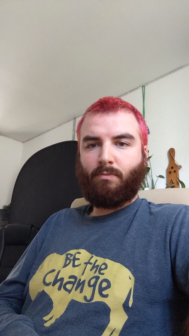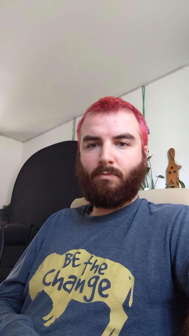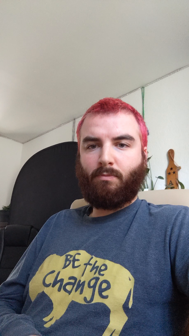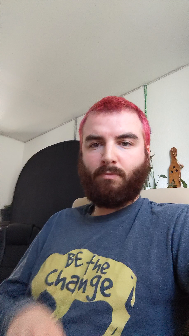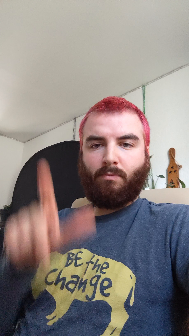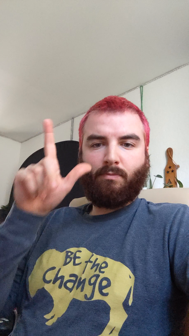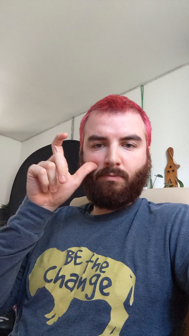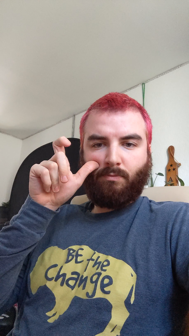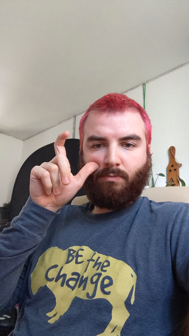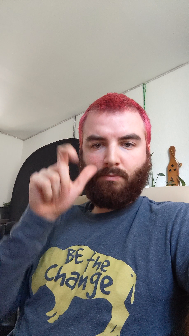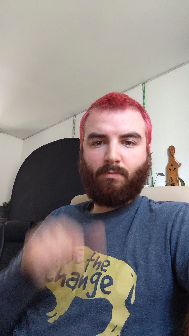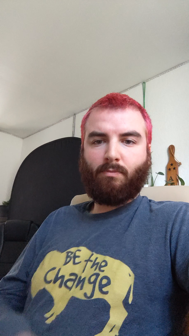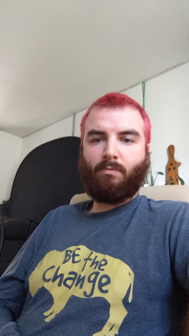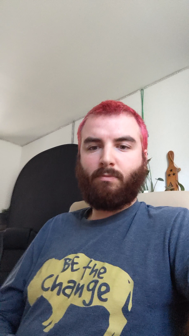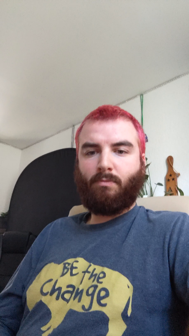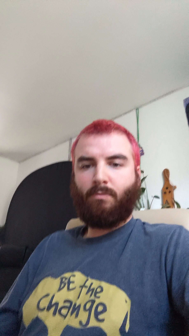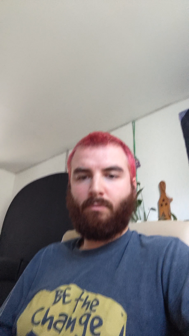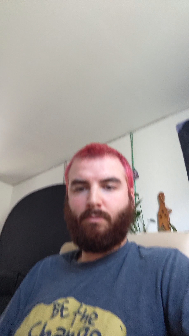camera